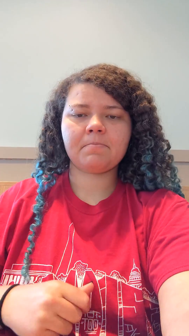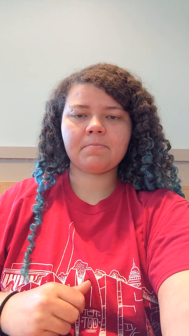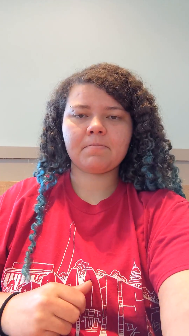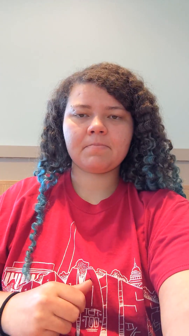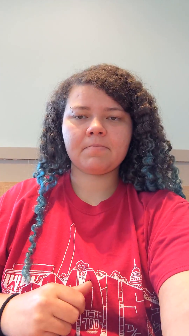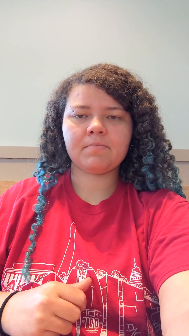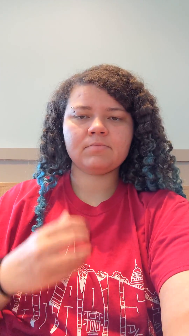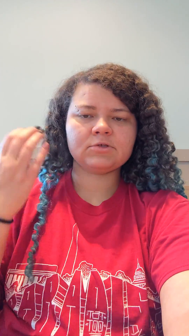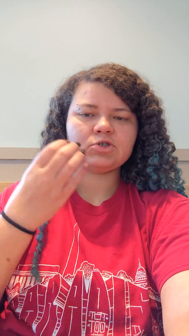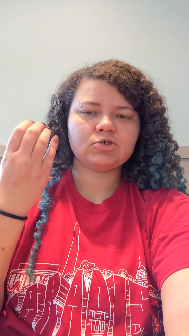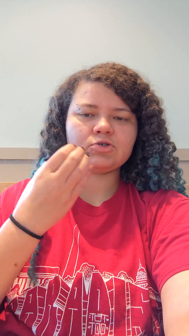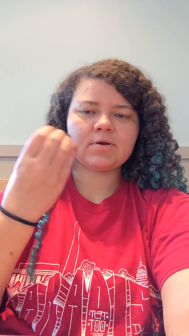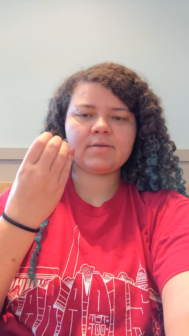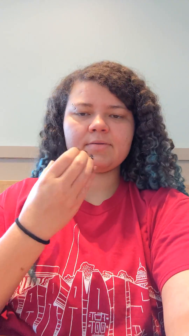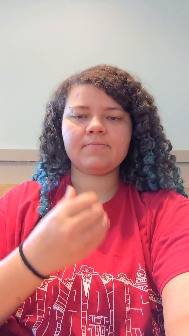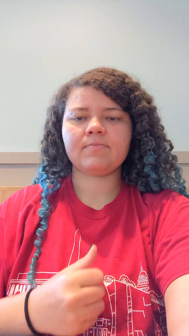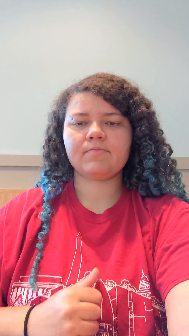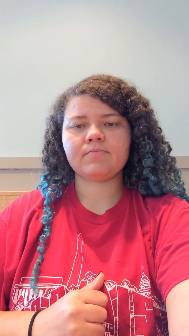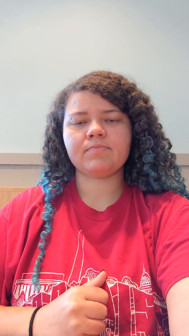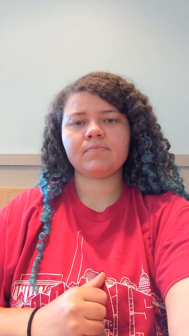shake